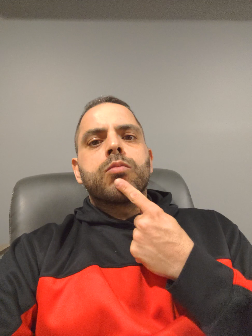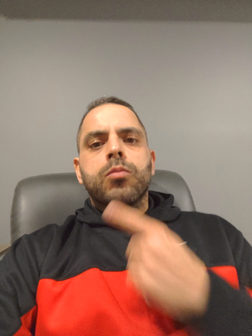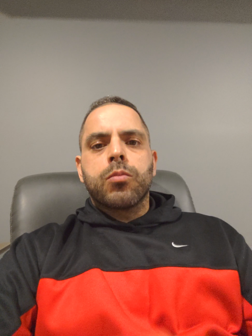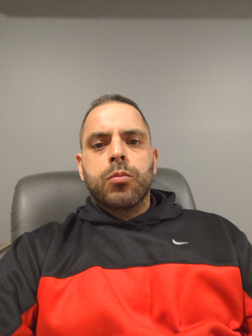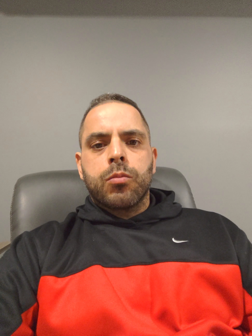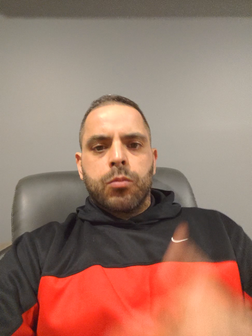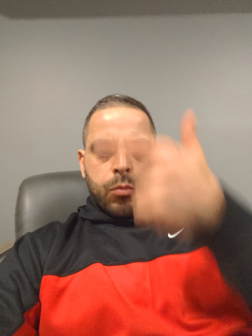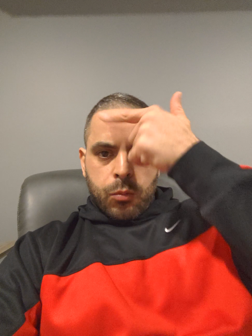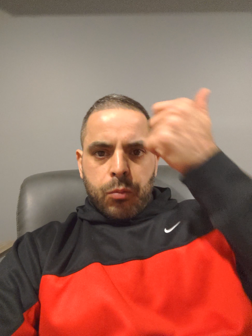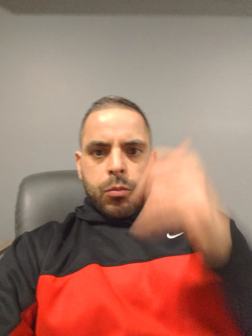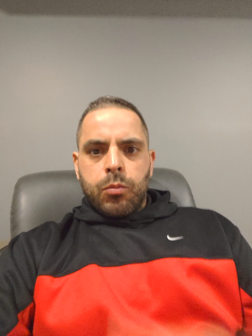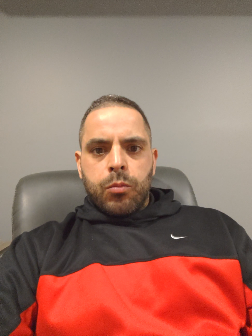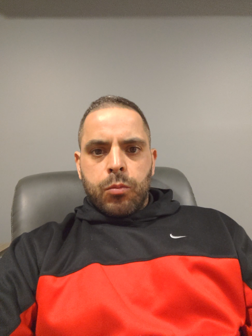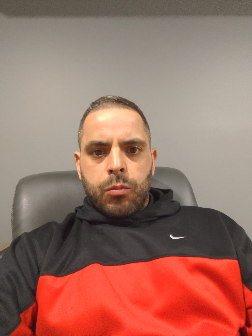because